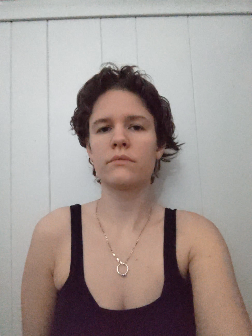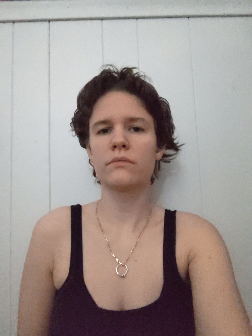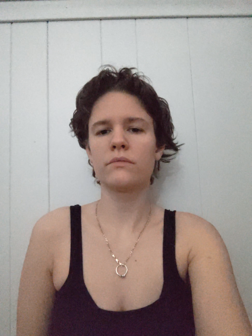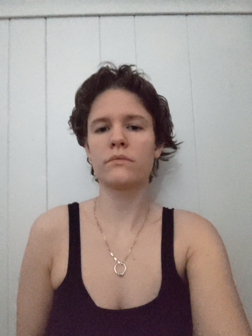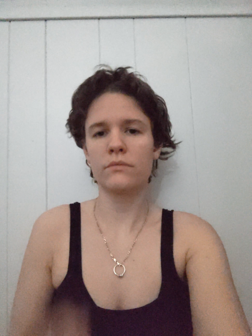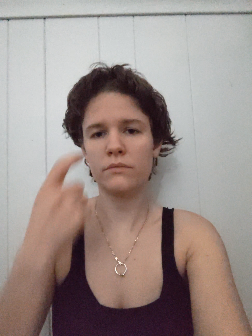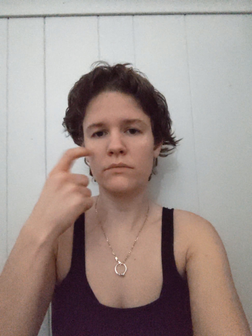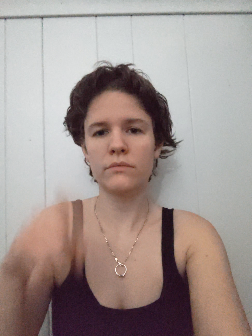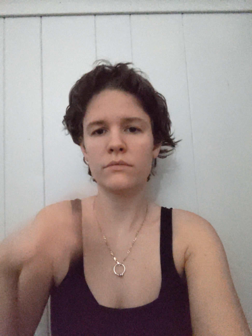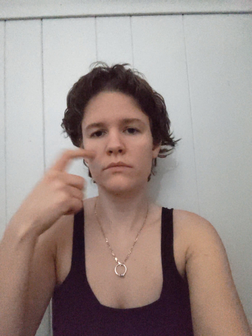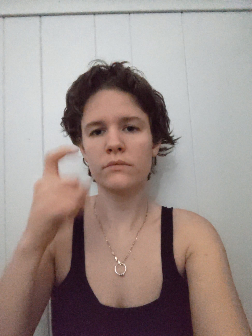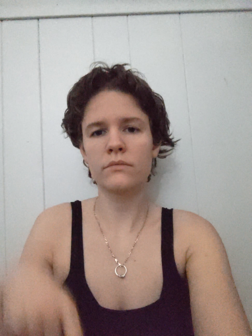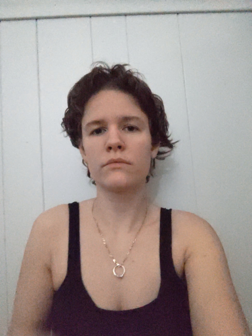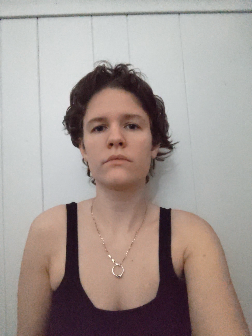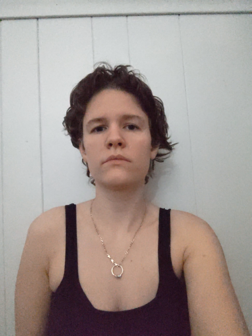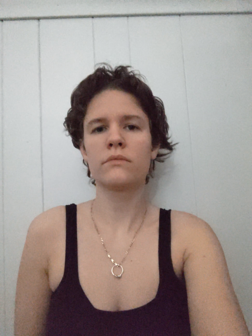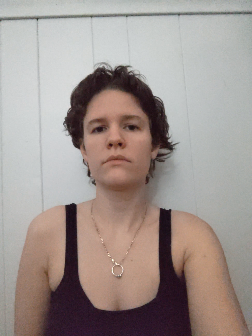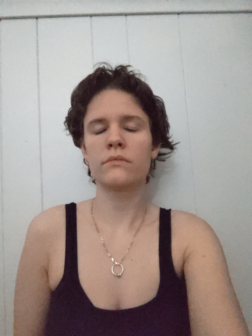cry